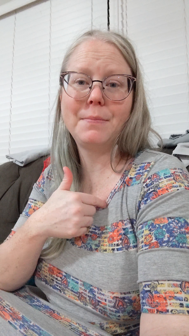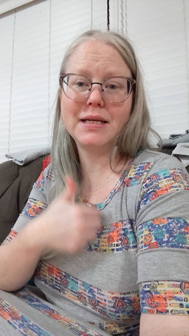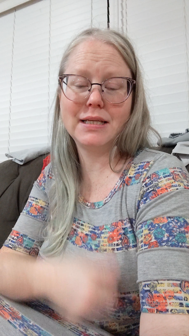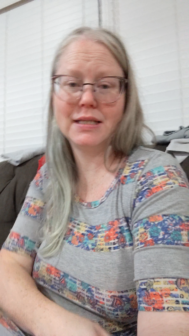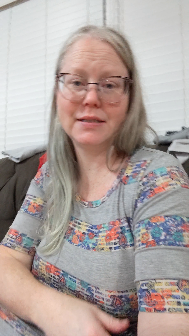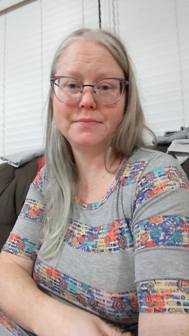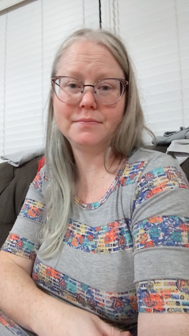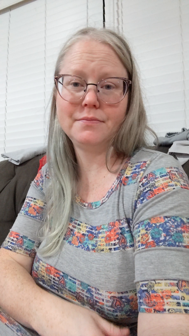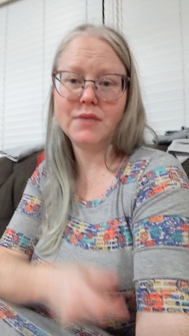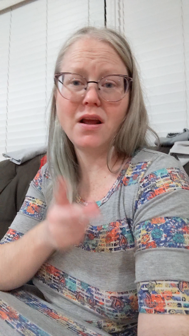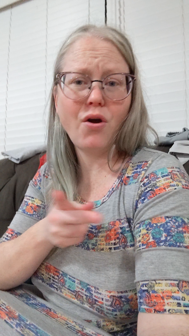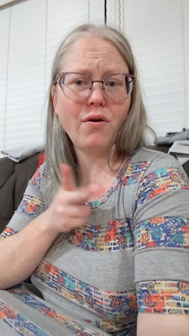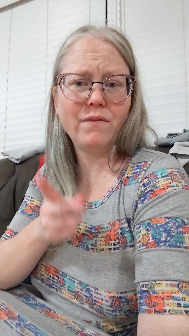careful